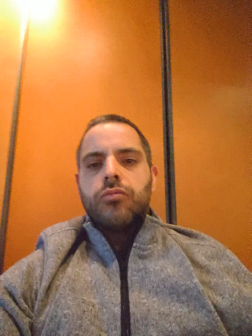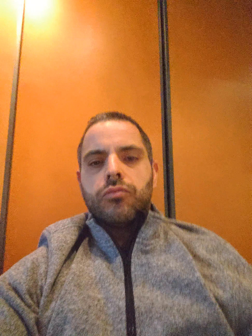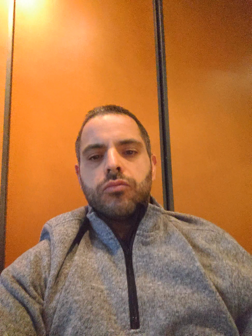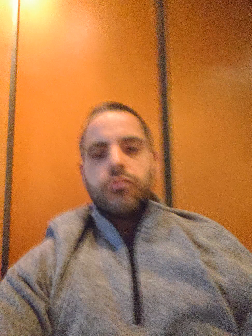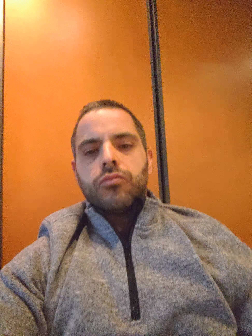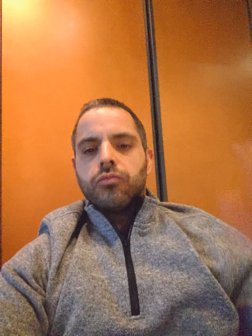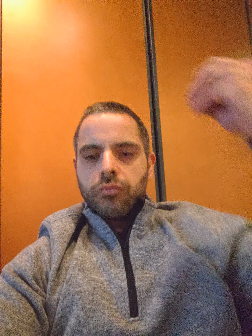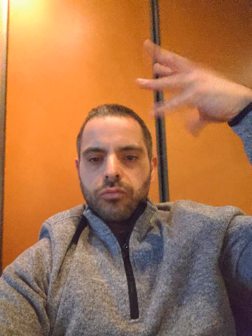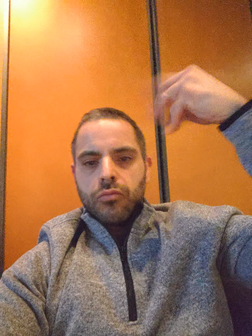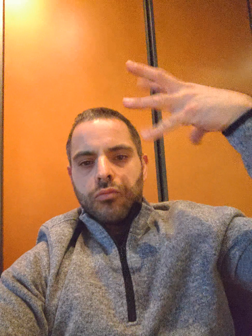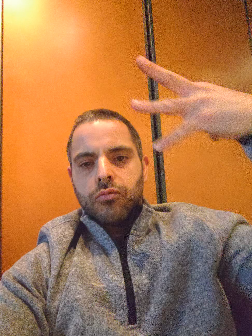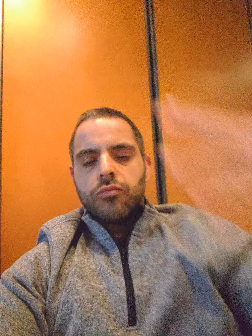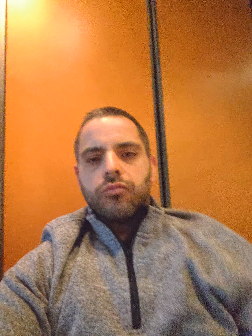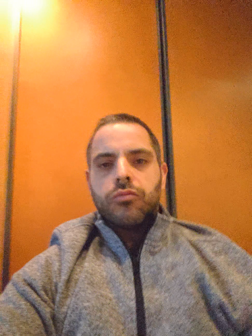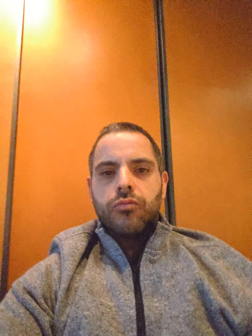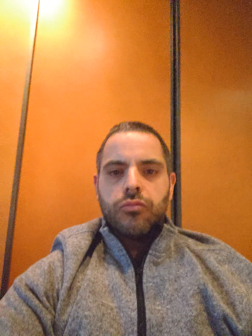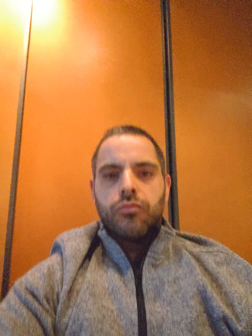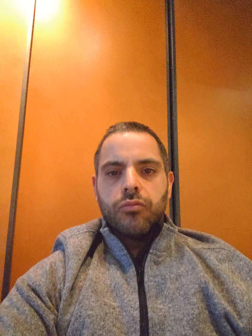shower